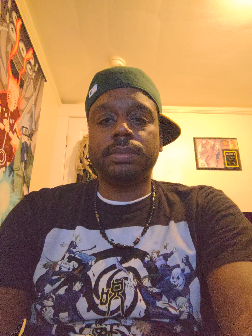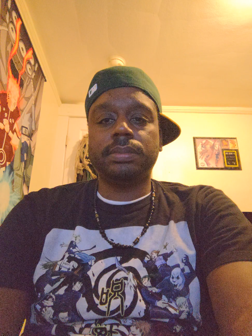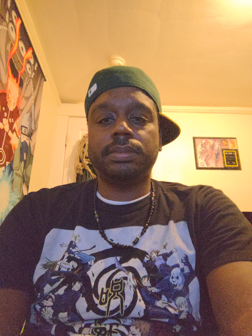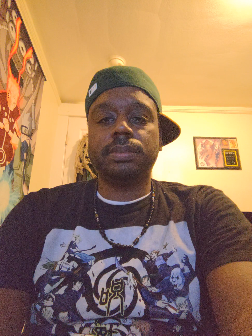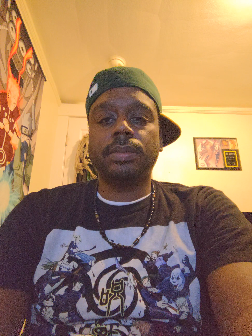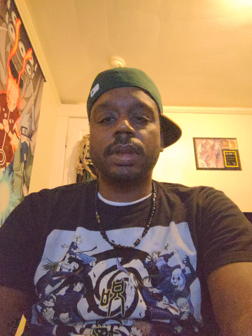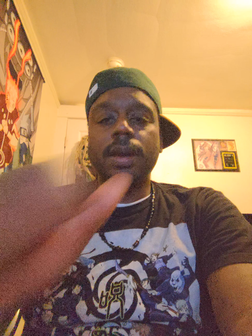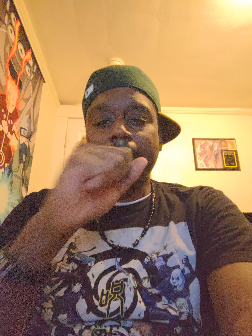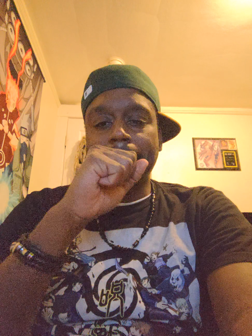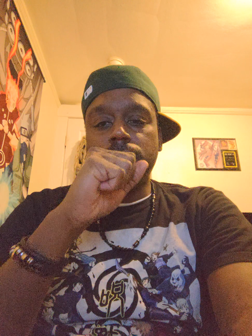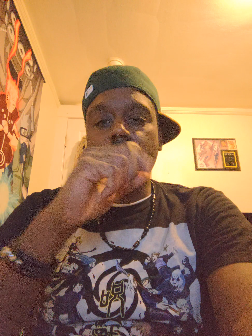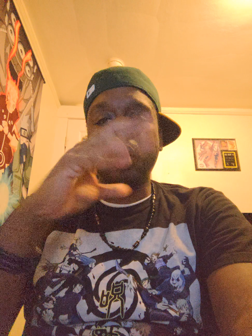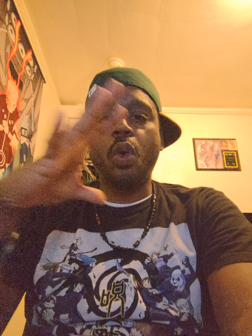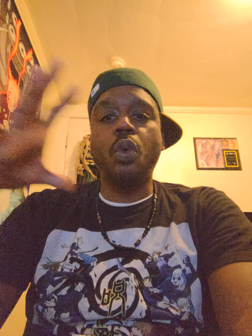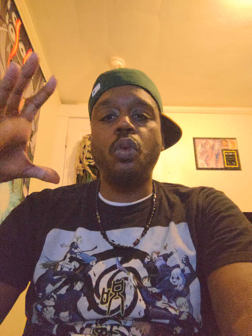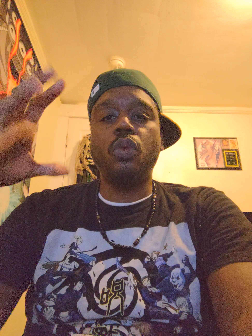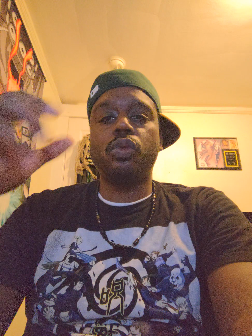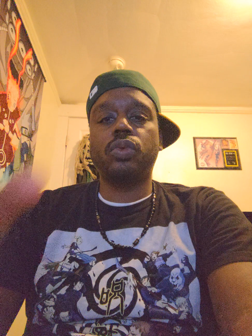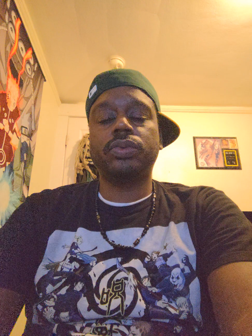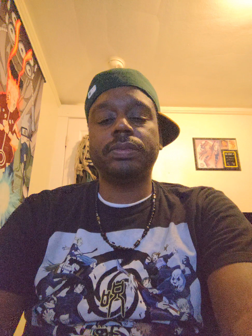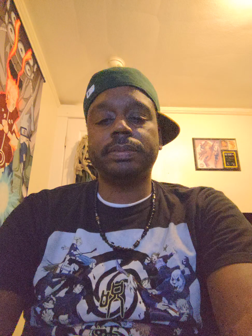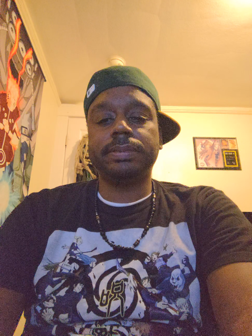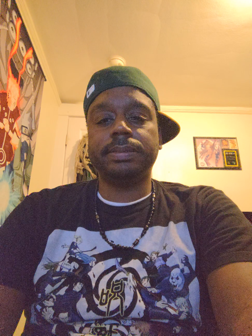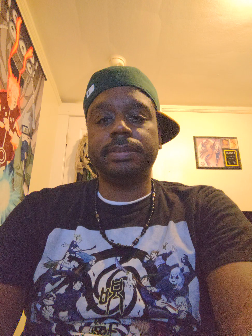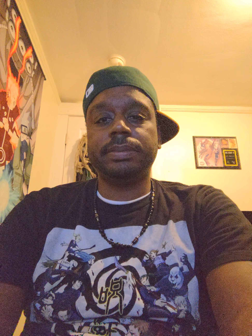balloon